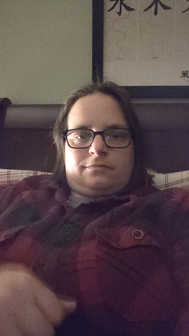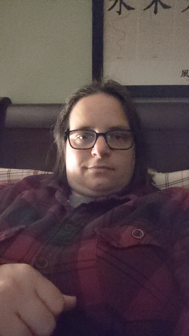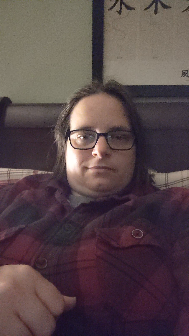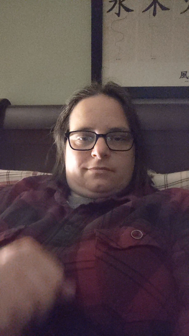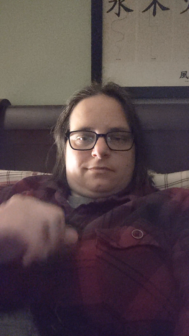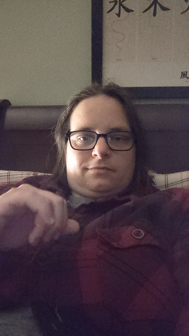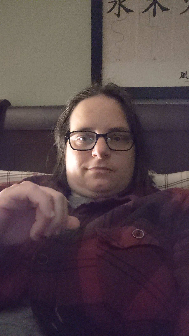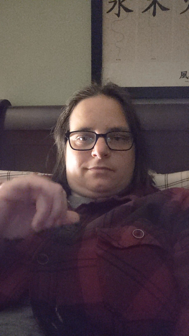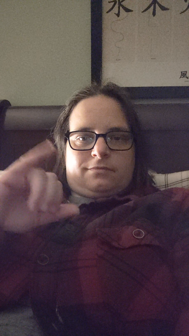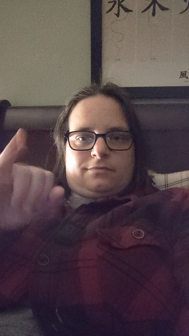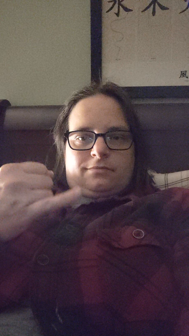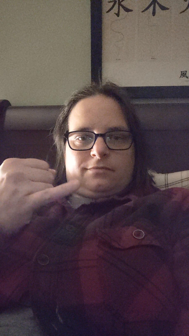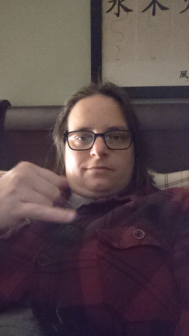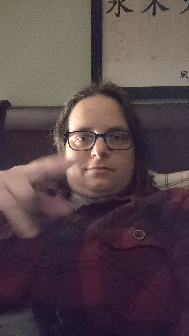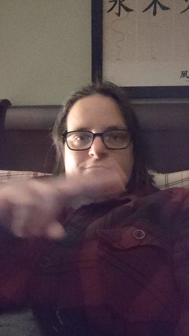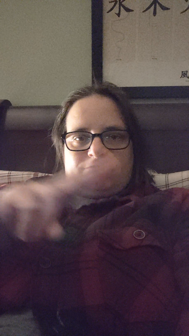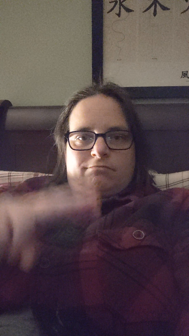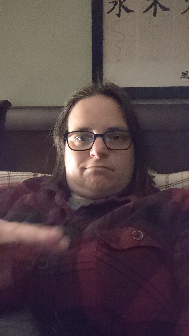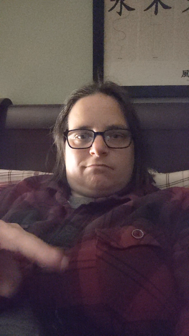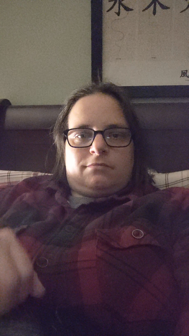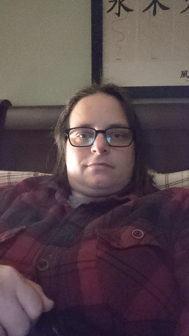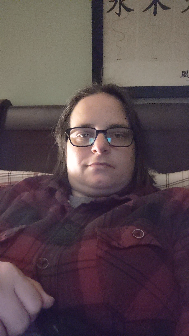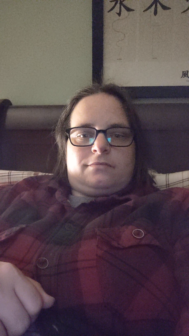jelly